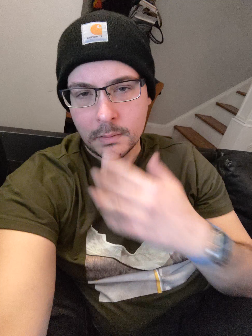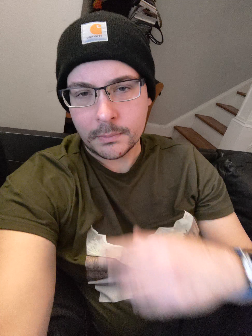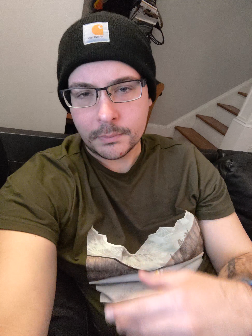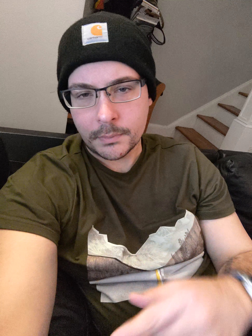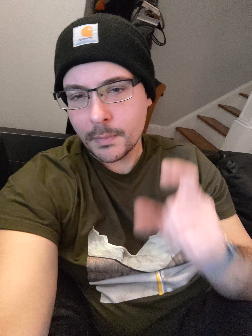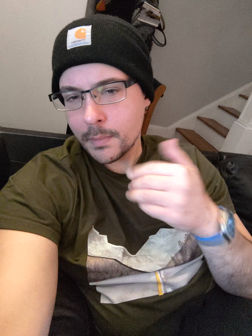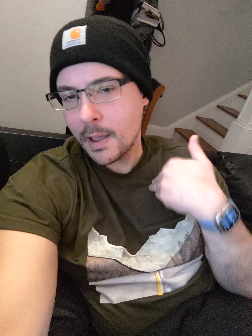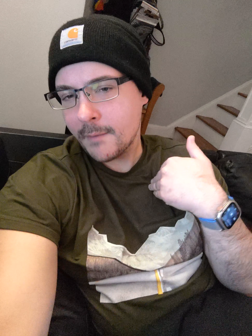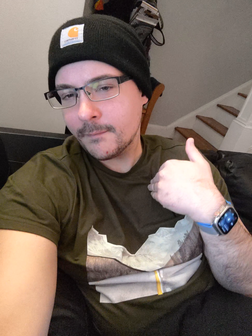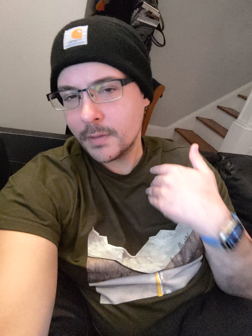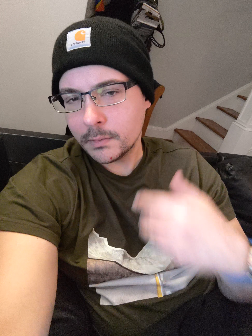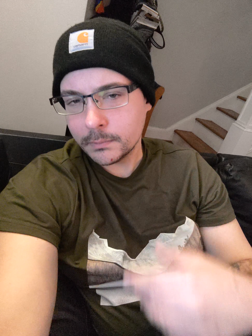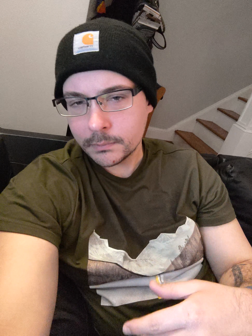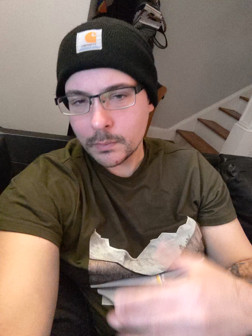have